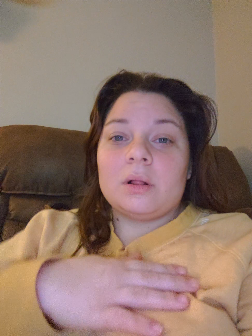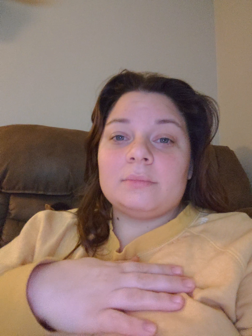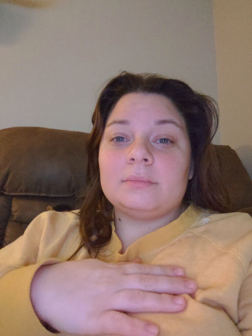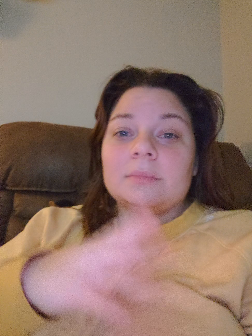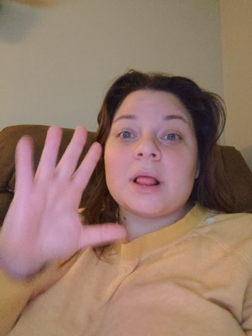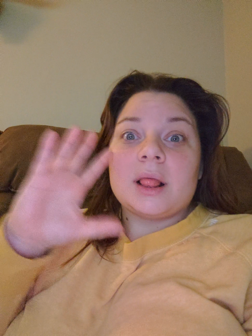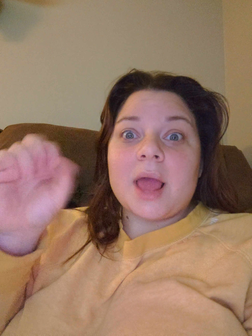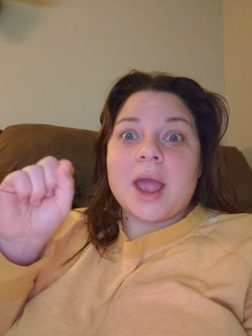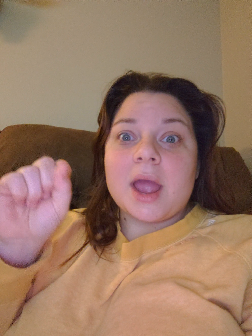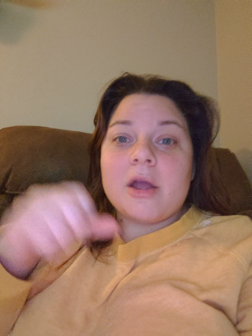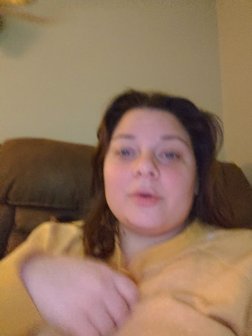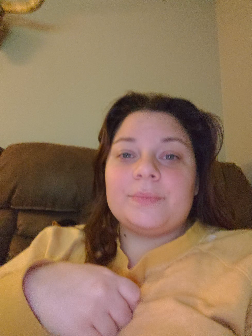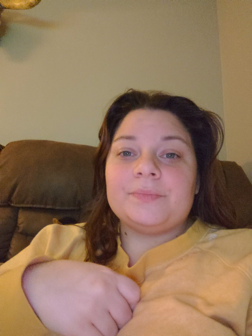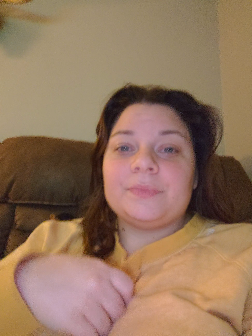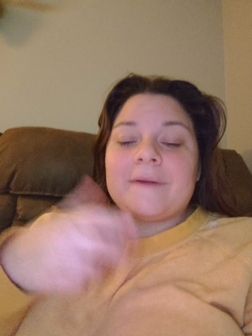loud